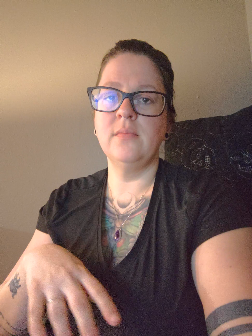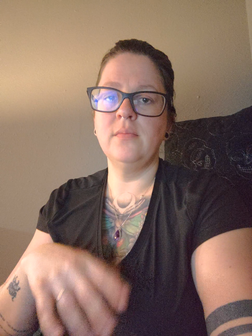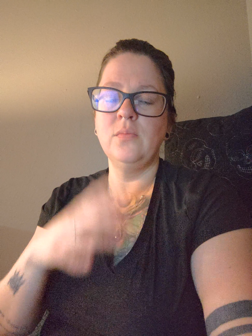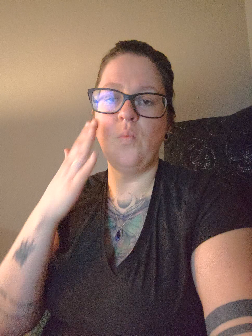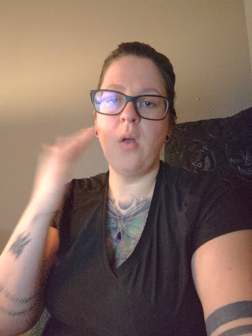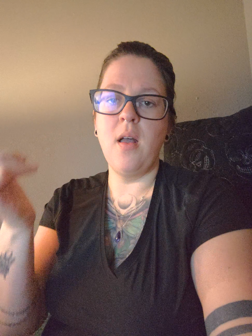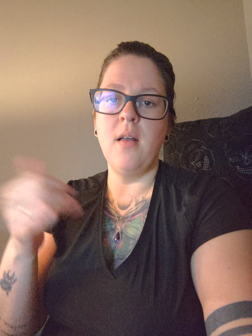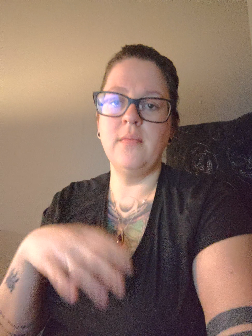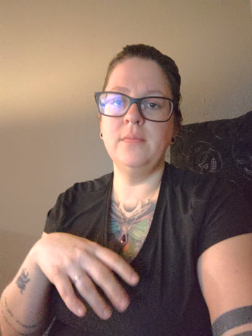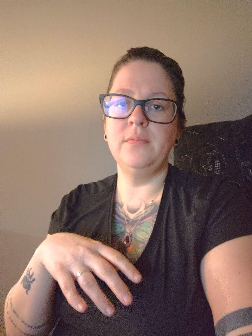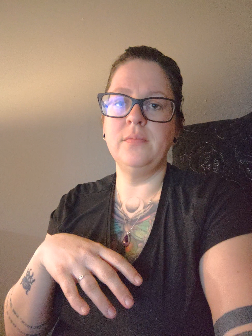why